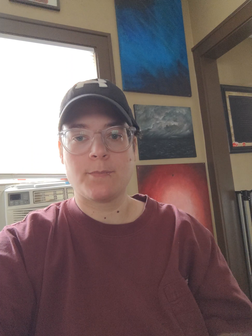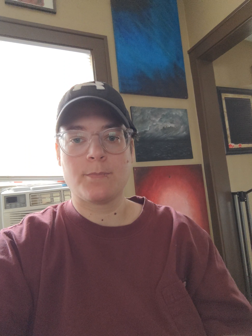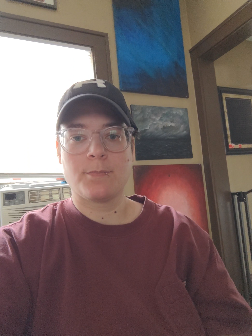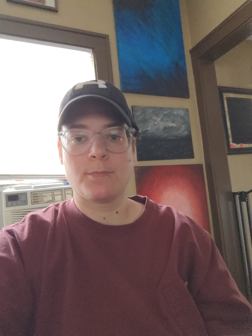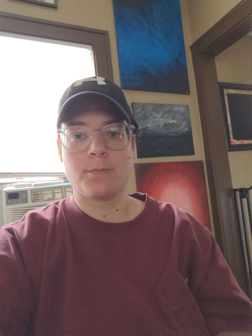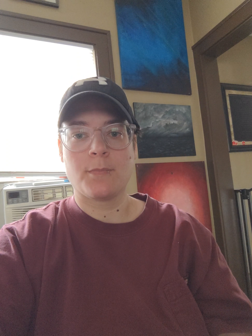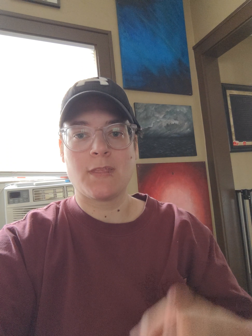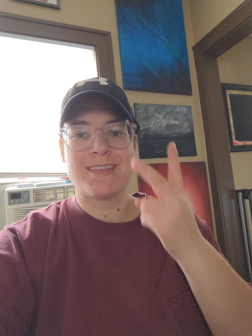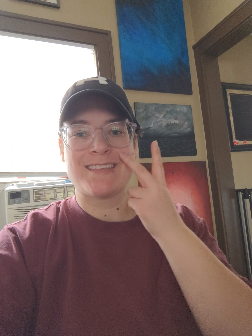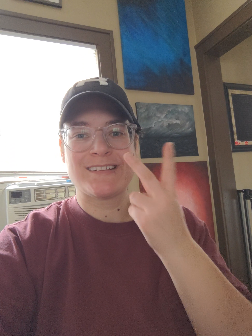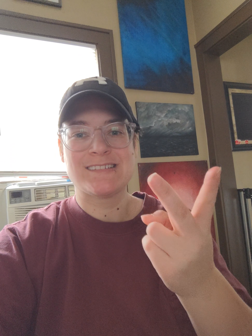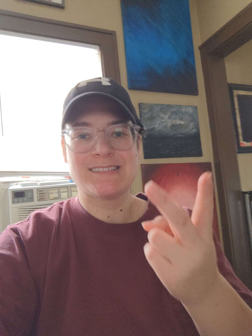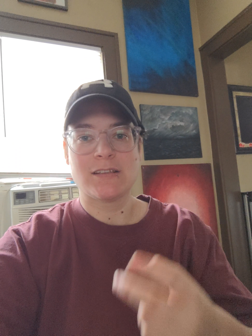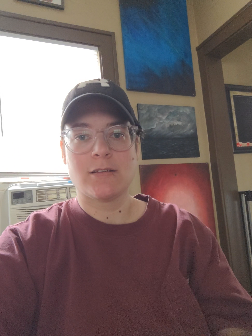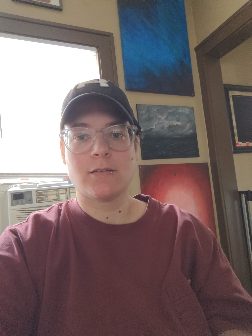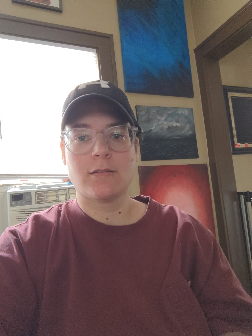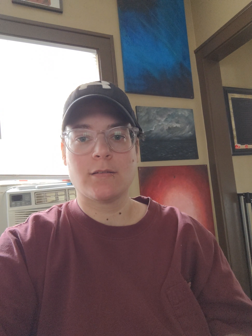see